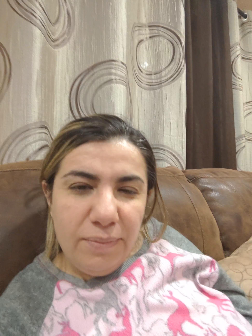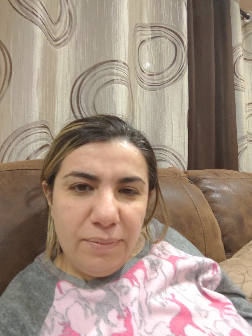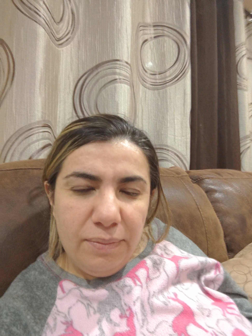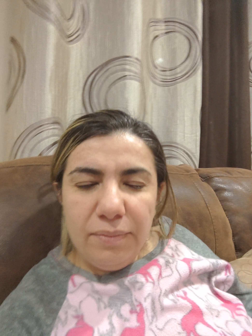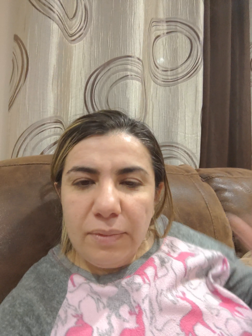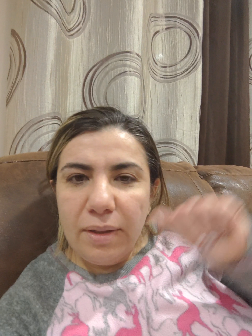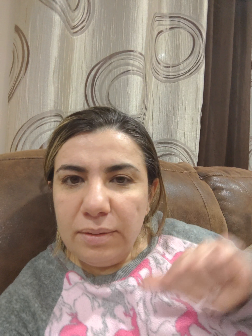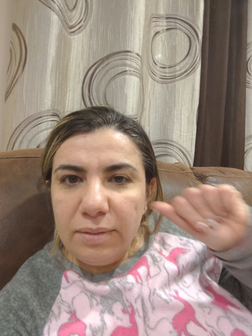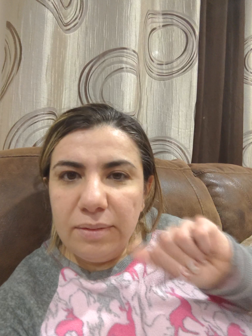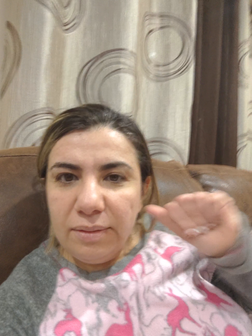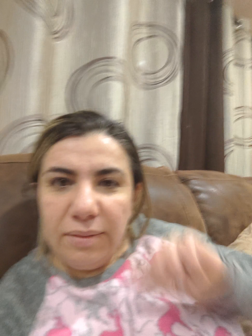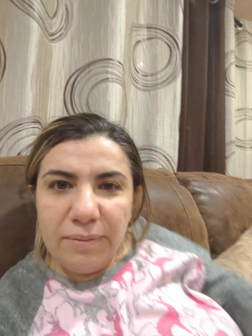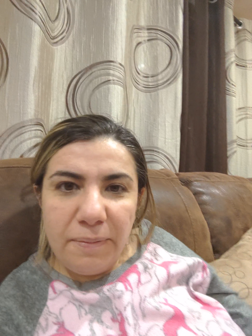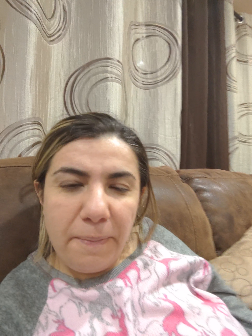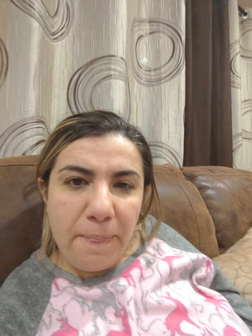aunt